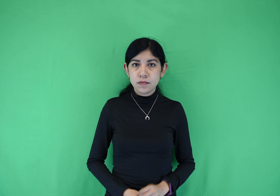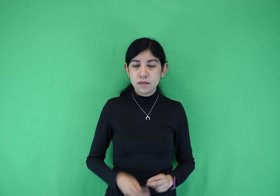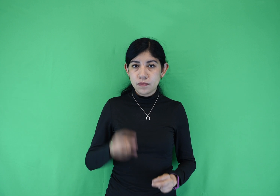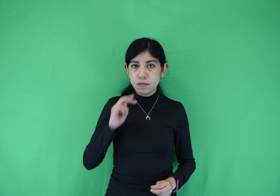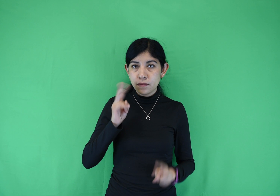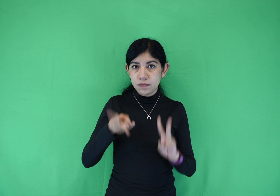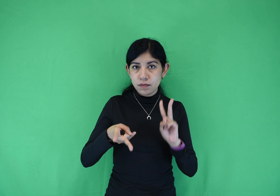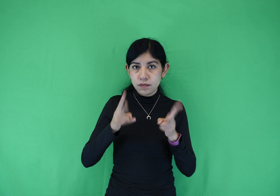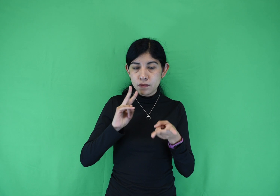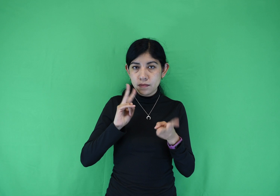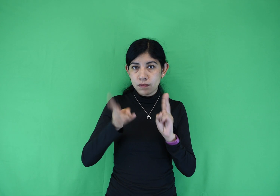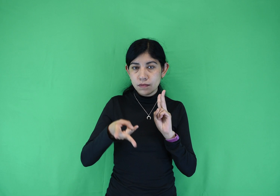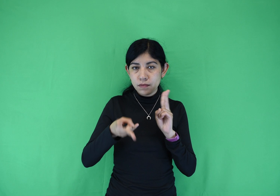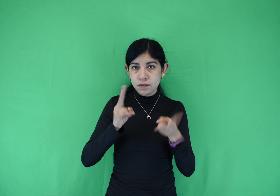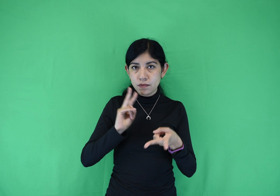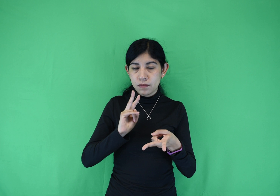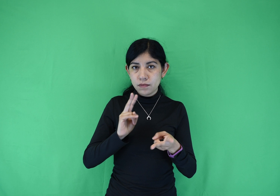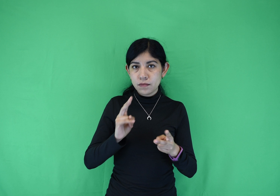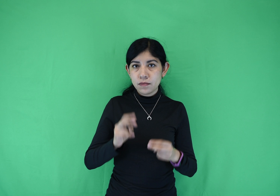platicar